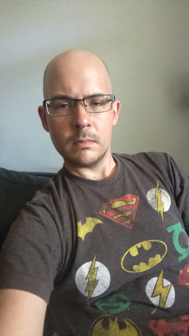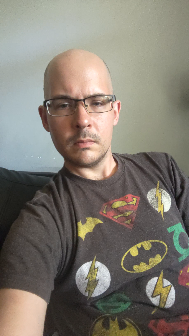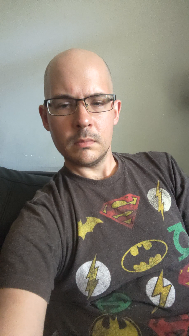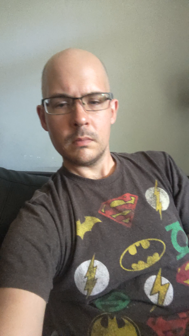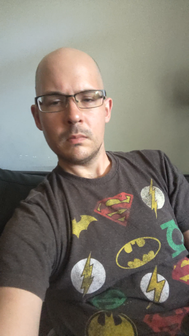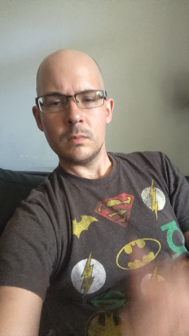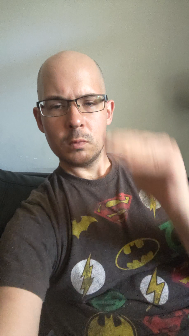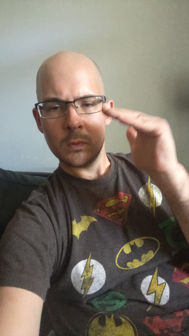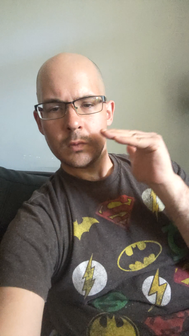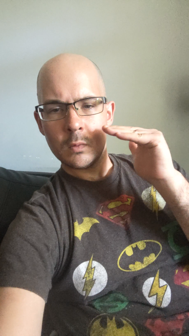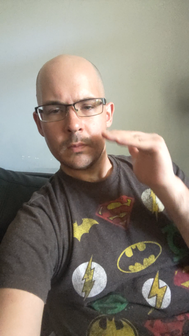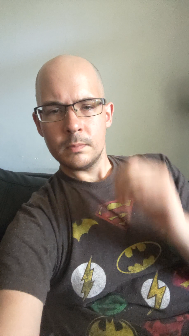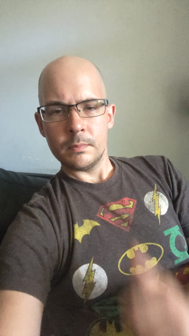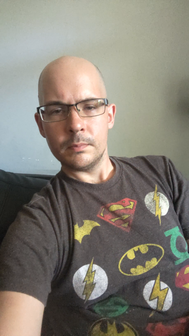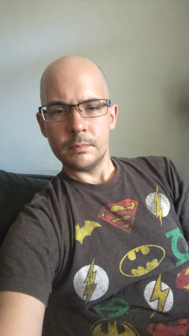short